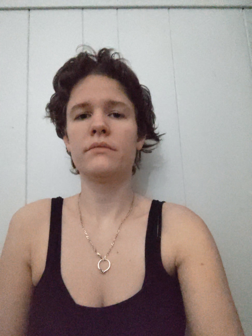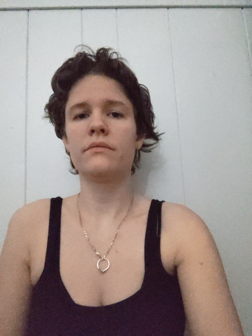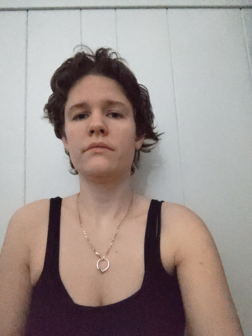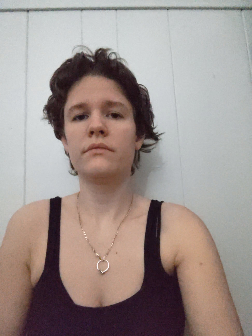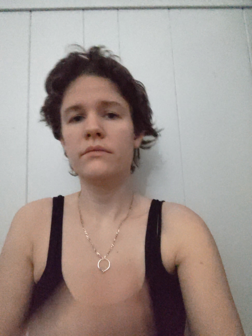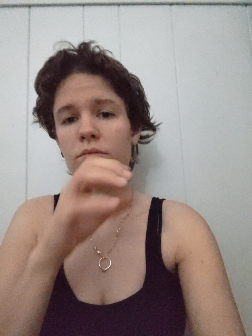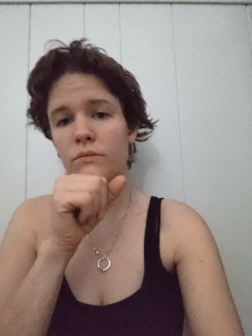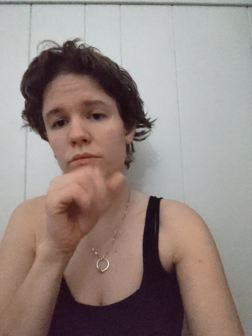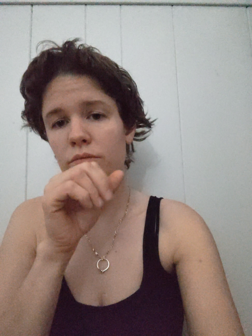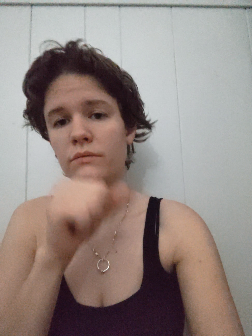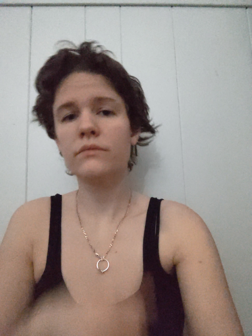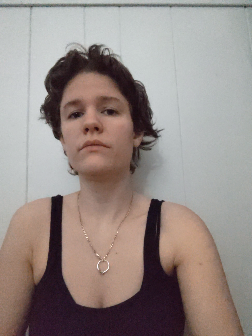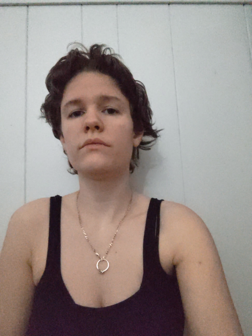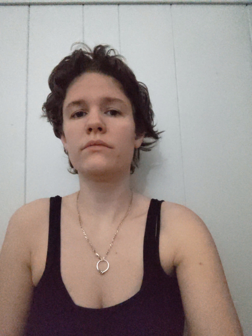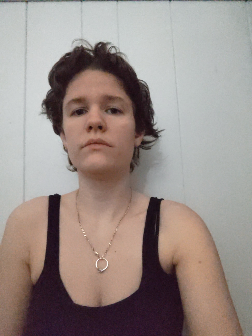orange